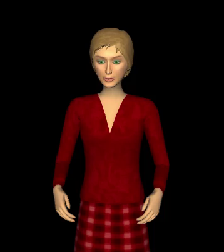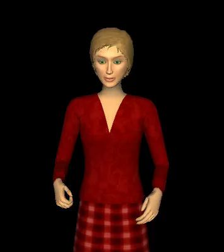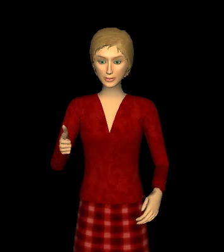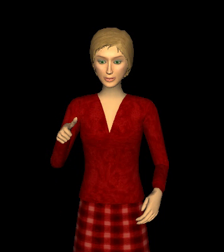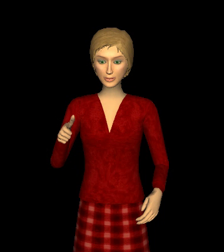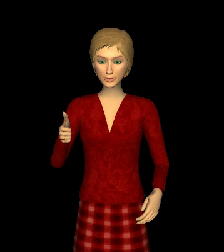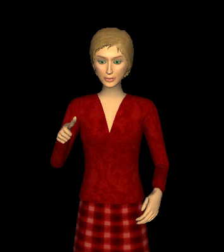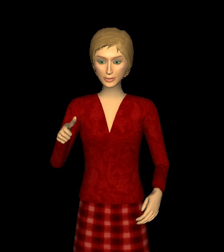أول